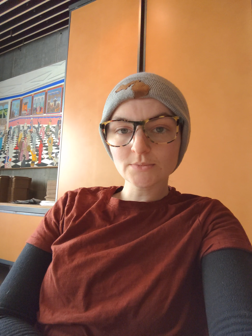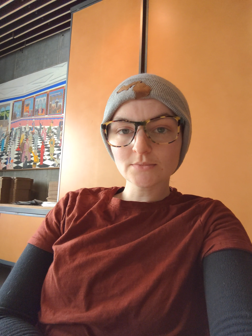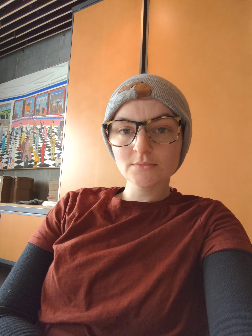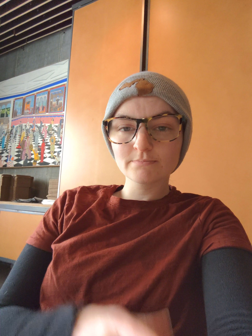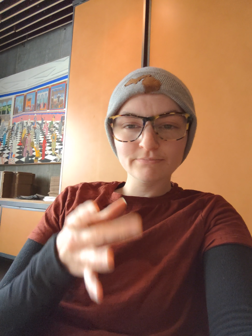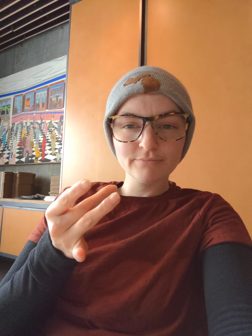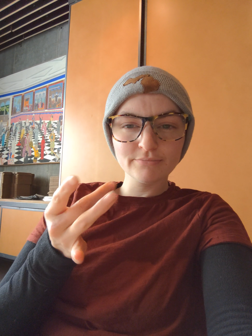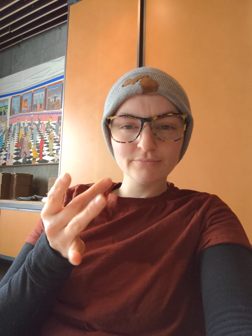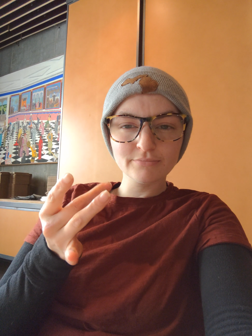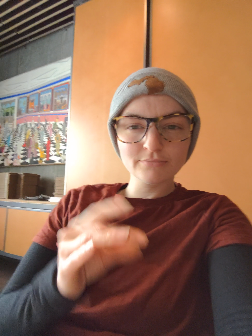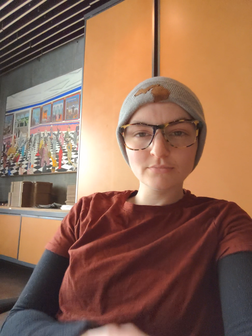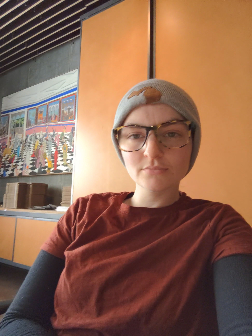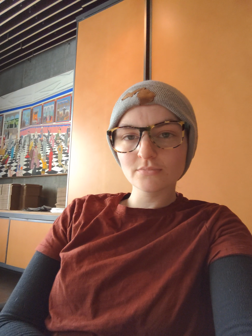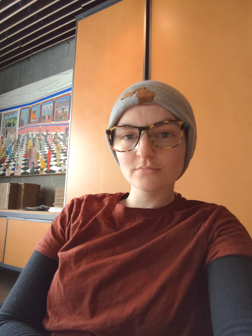sticky